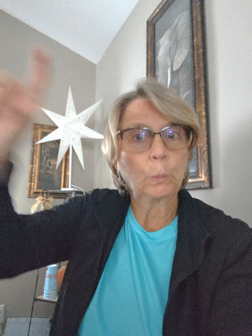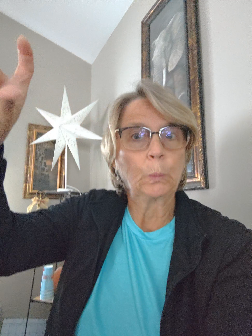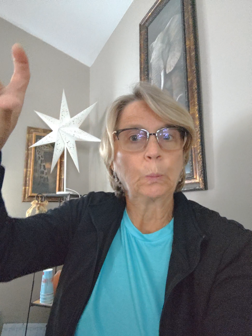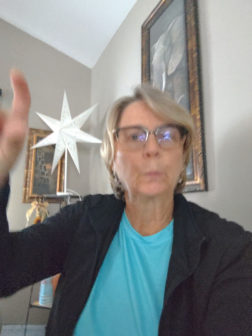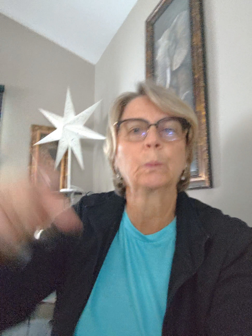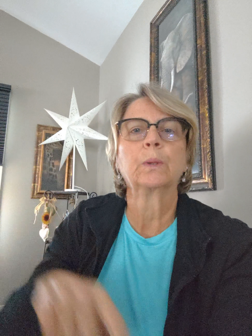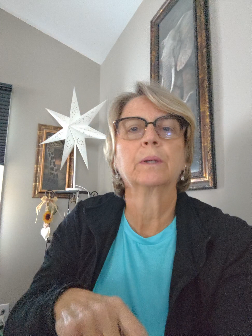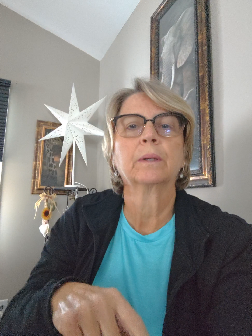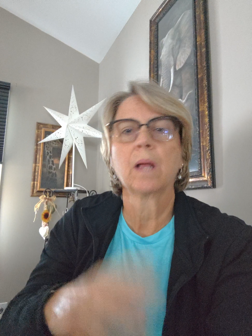moon